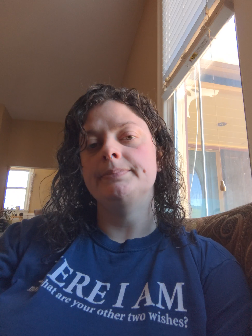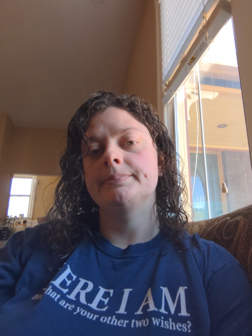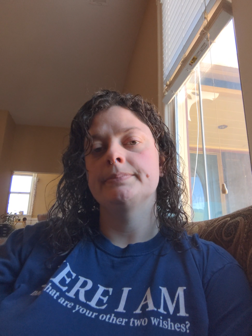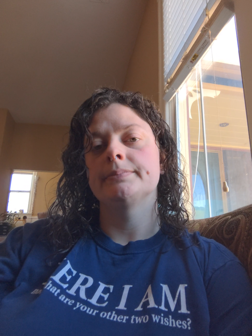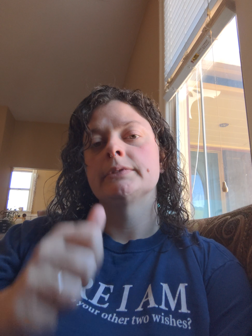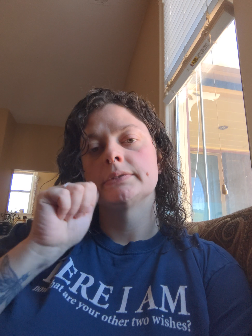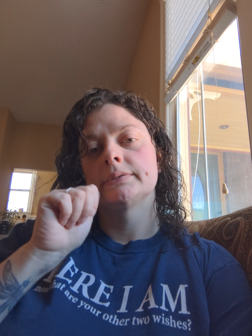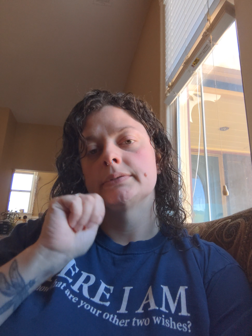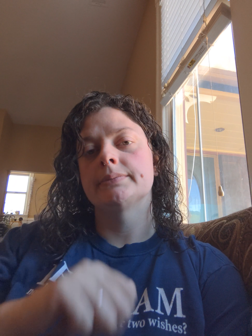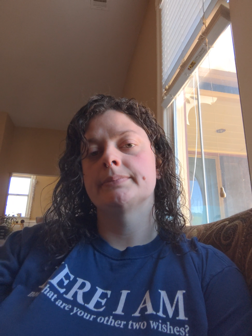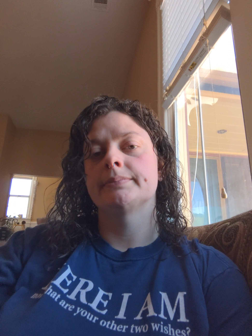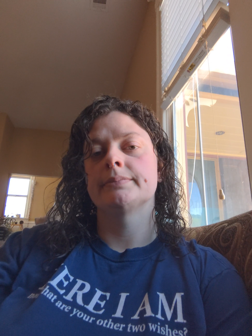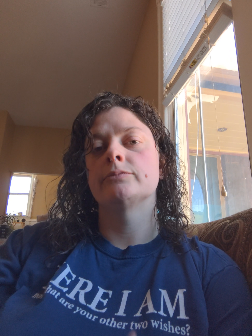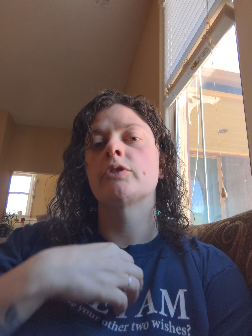aunt